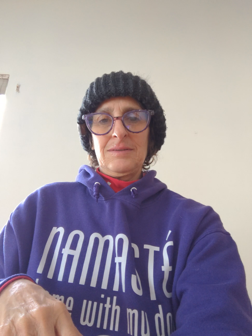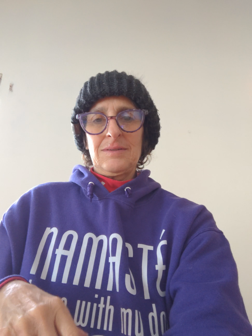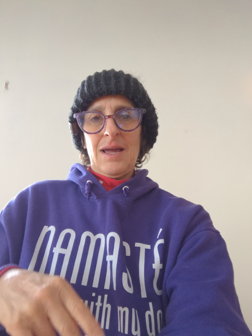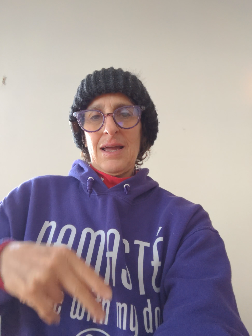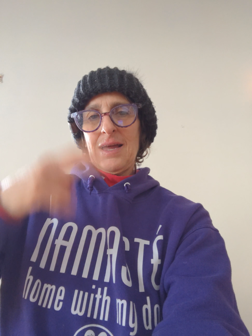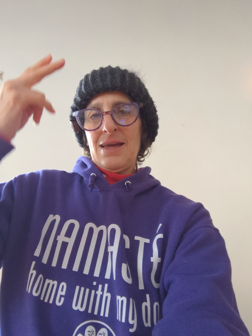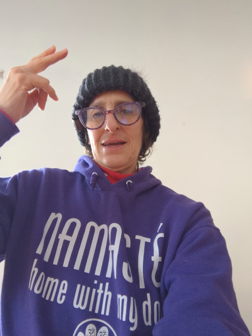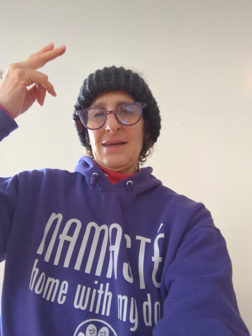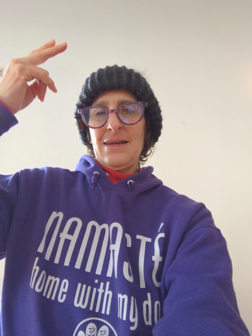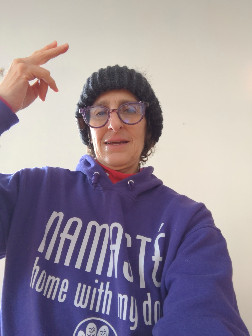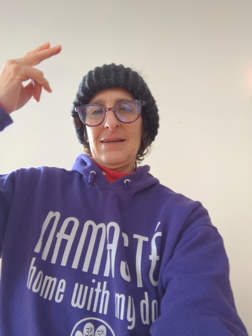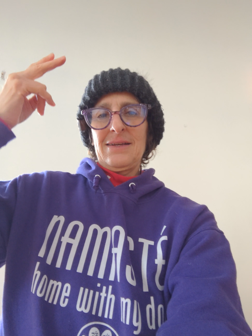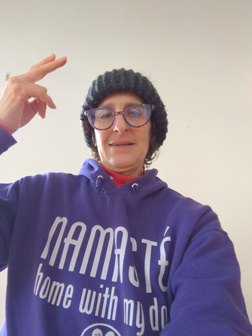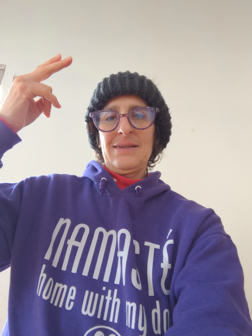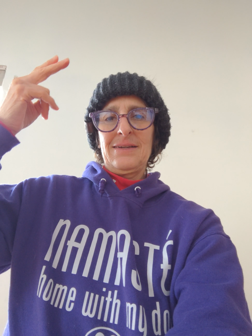high